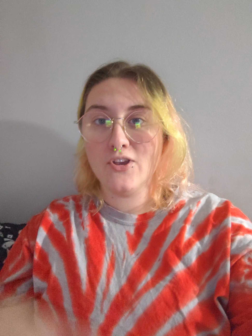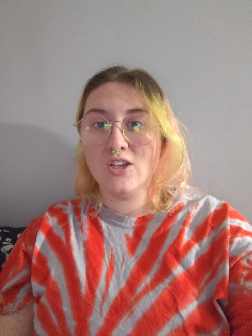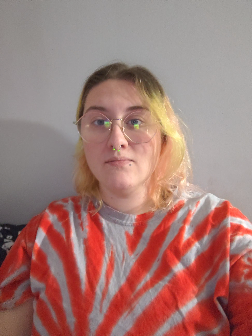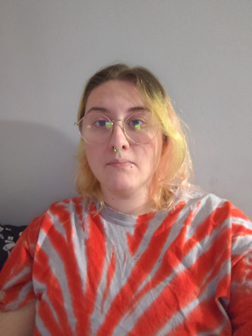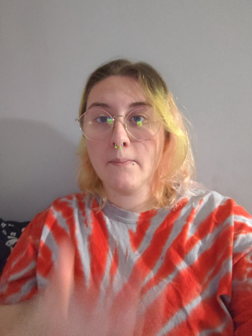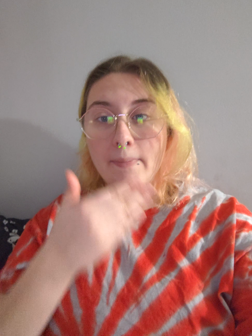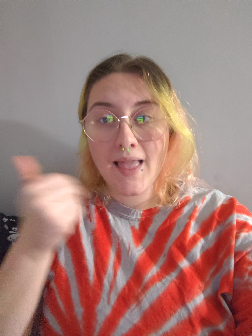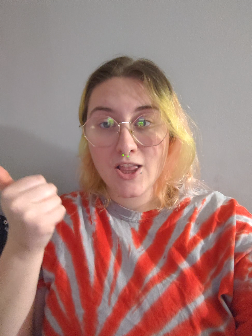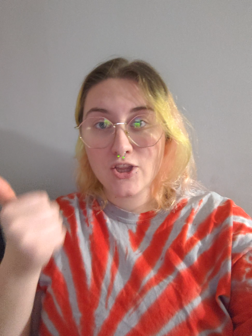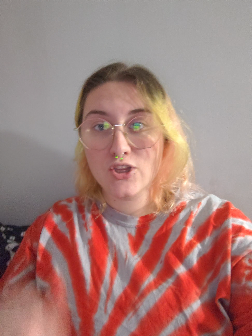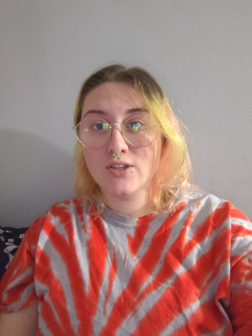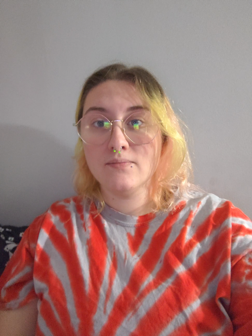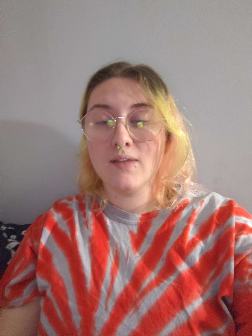better